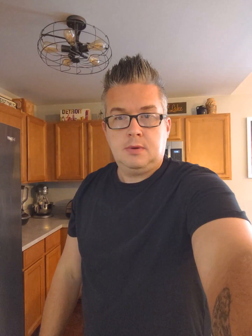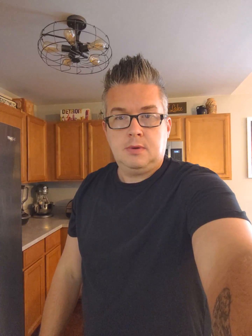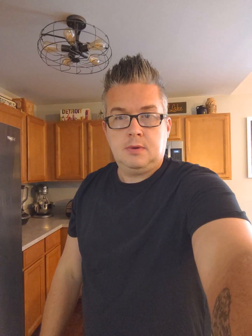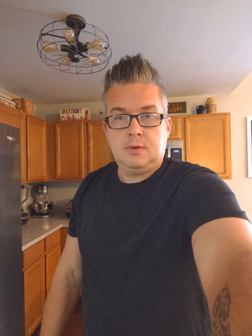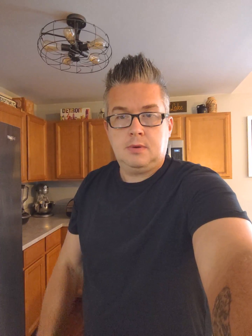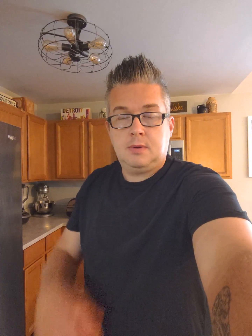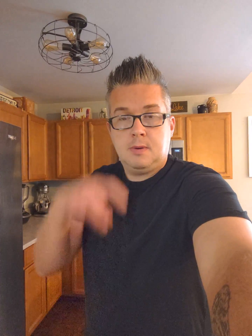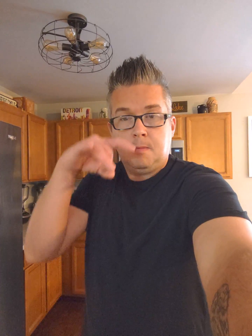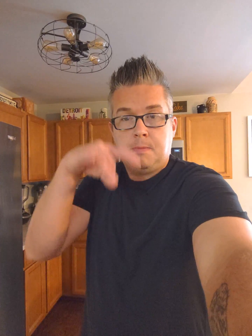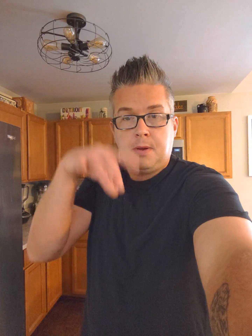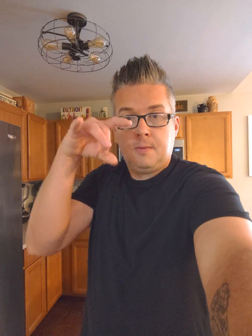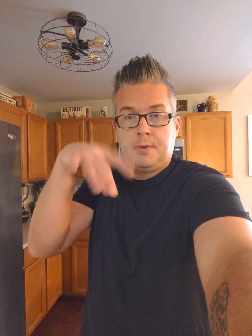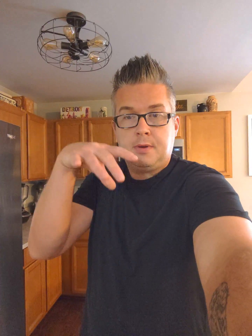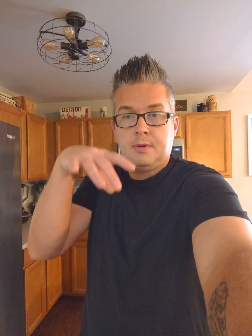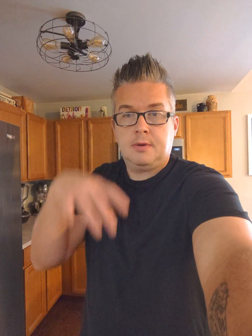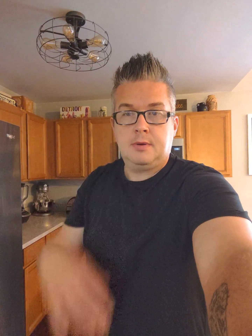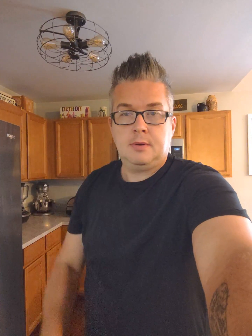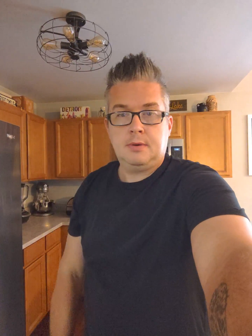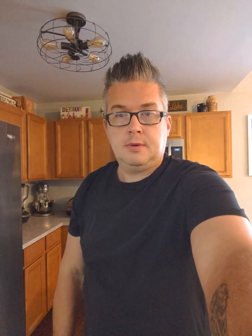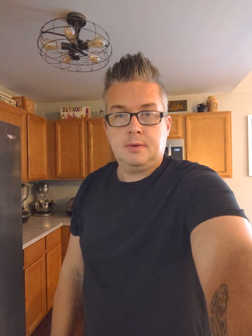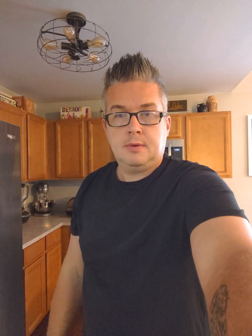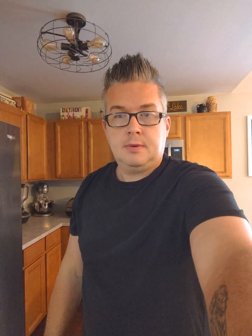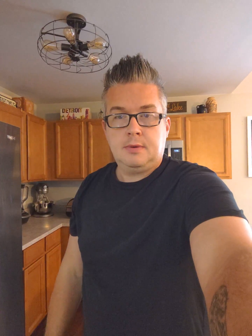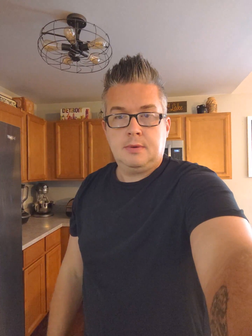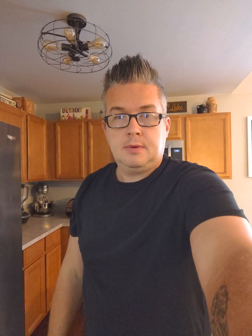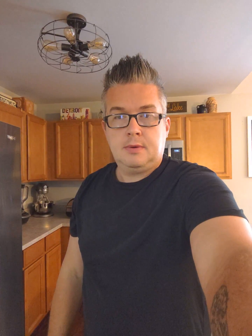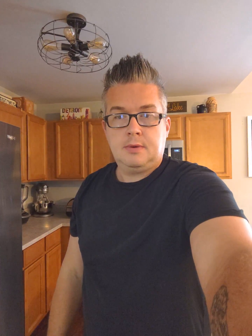pumpkin